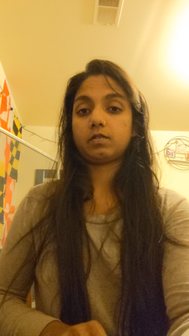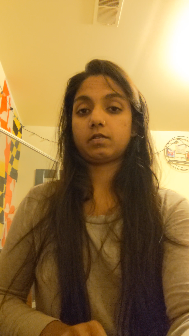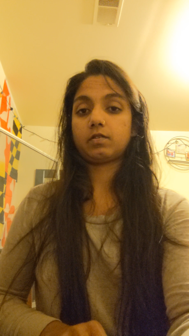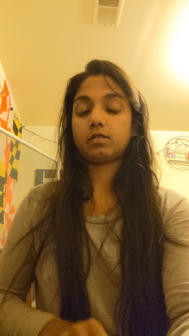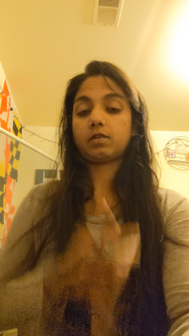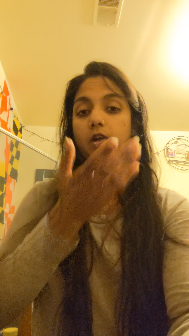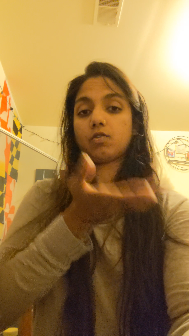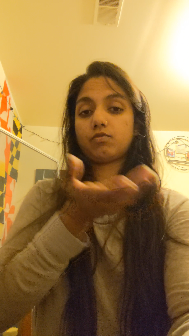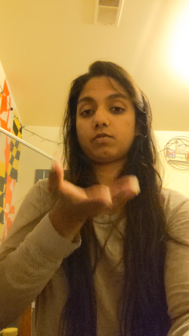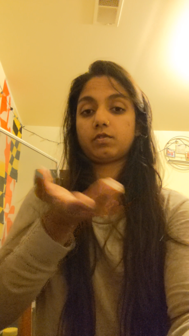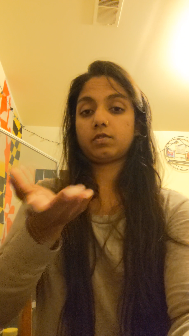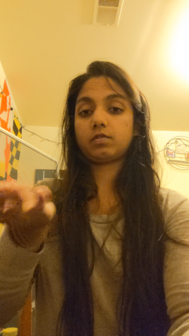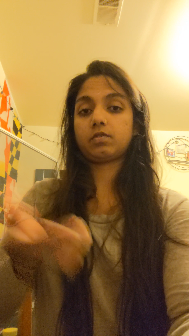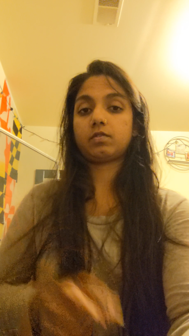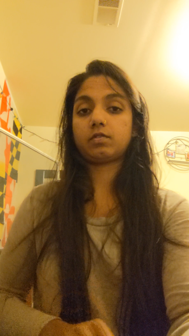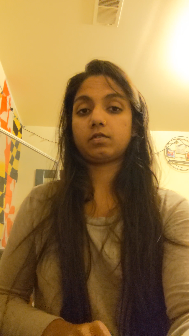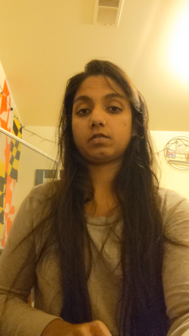carry